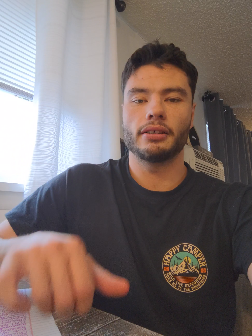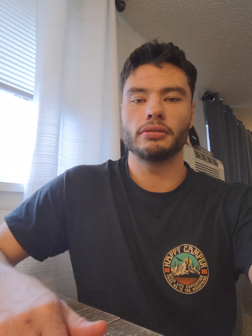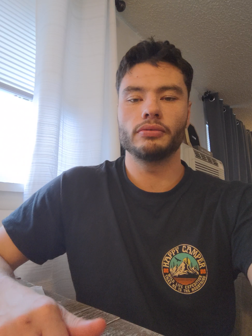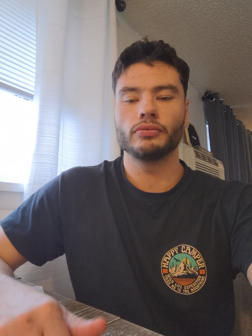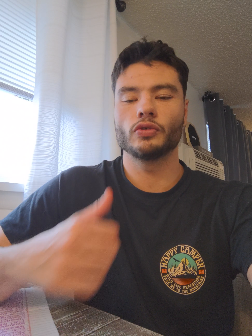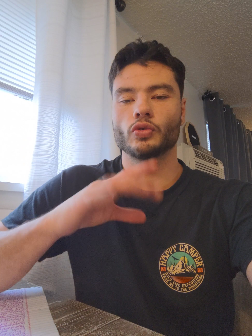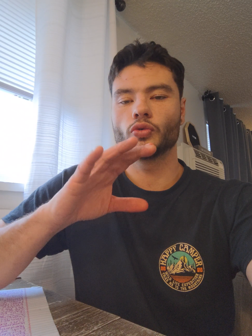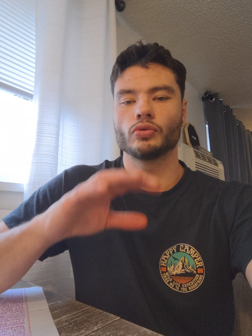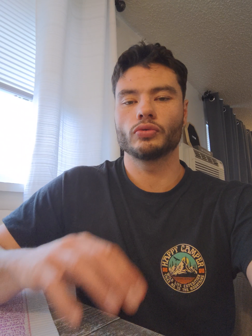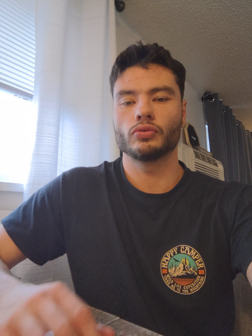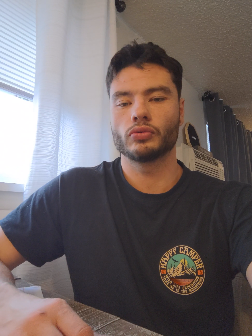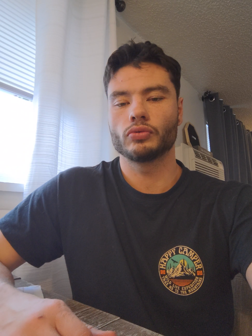story